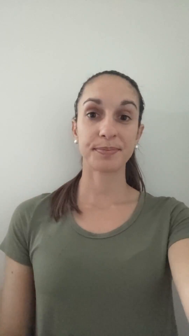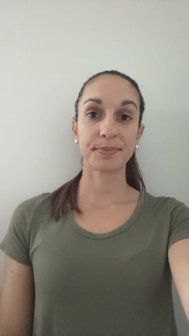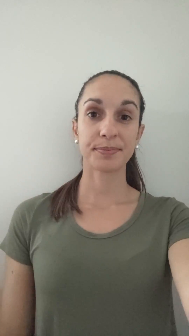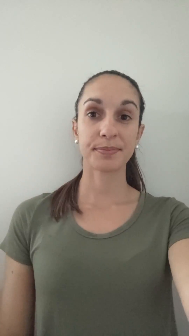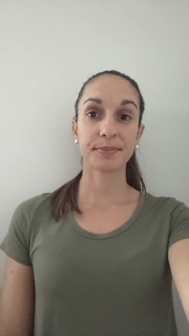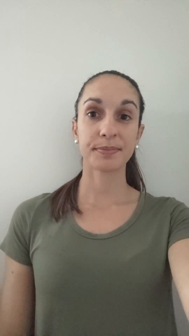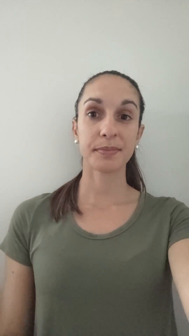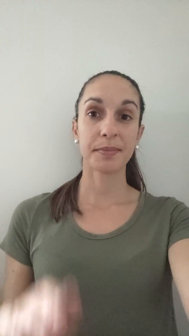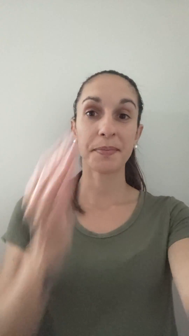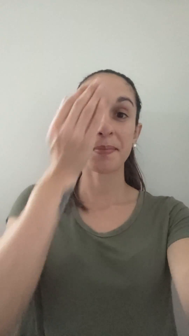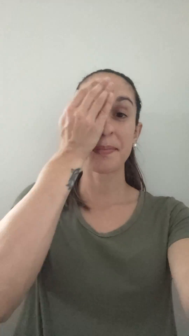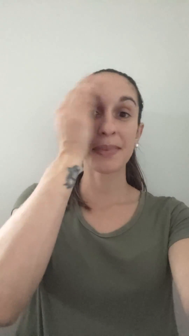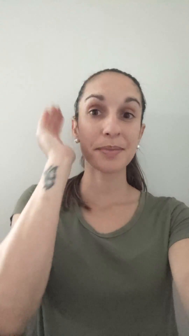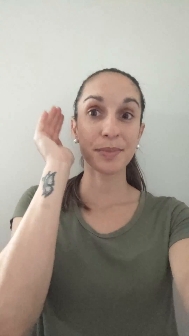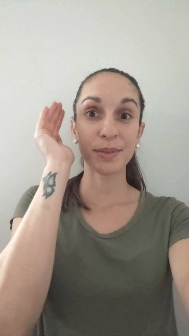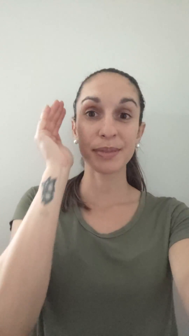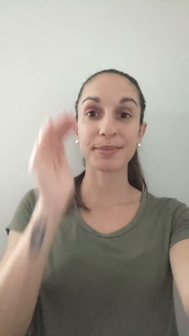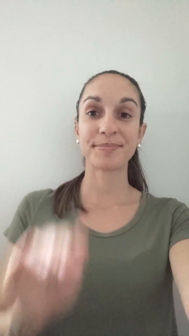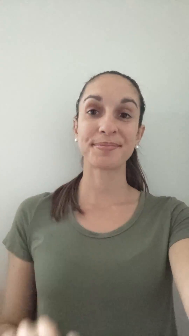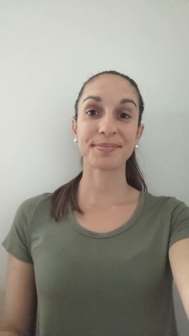peekaboo